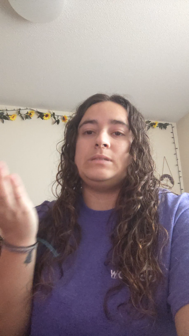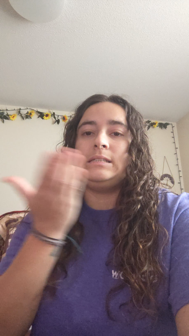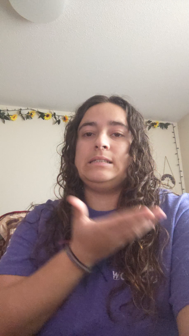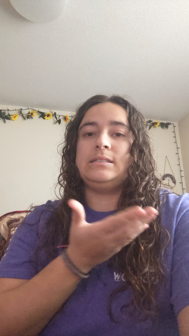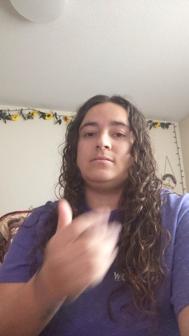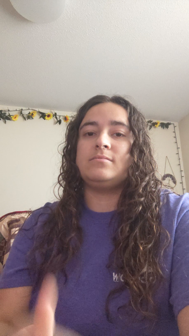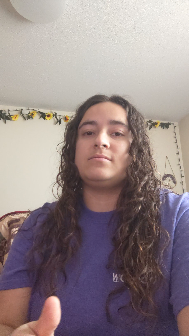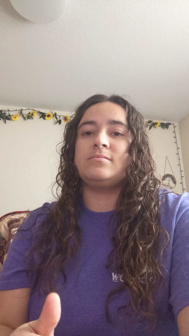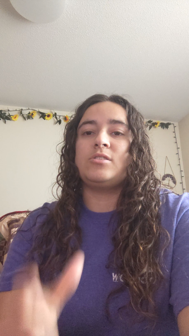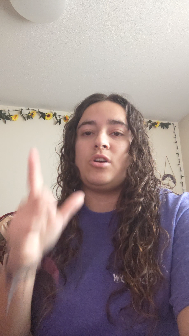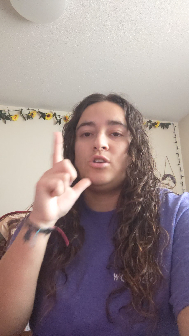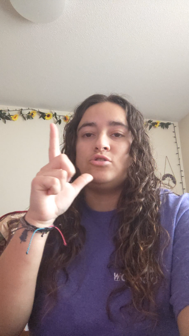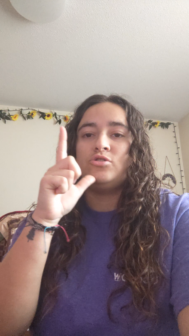lunch